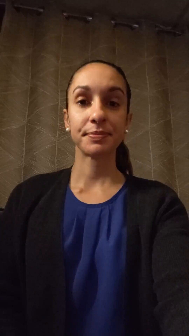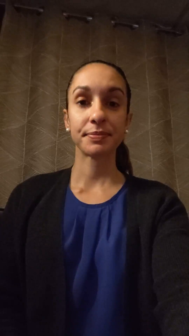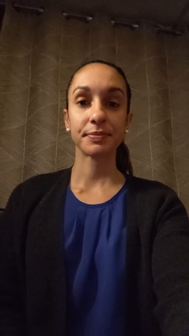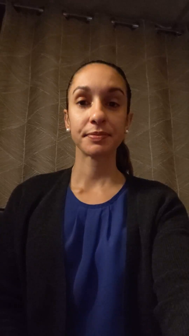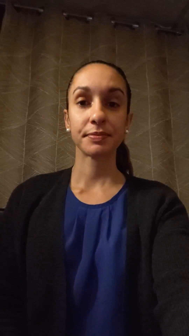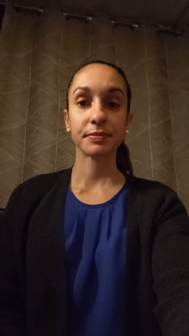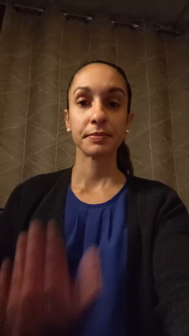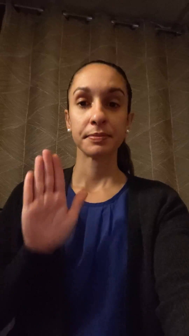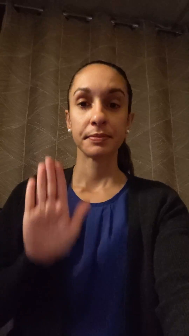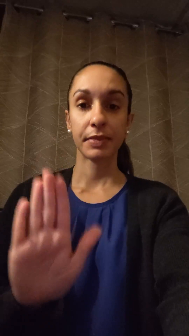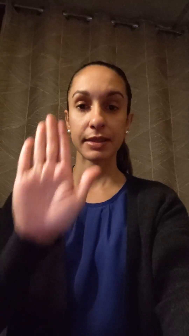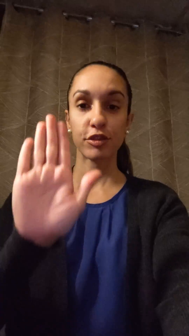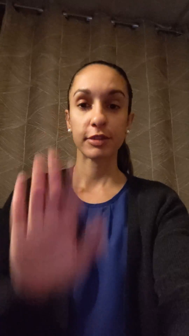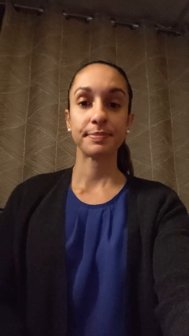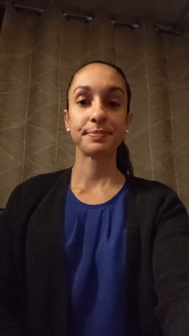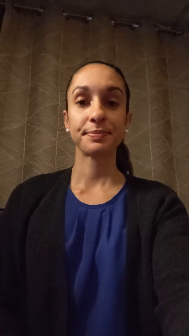push